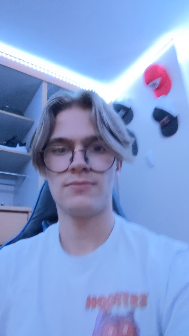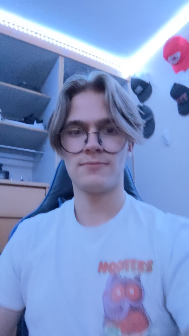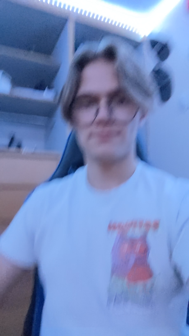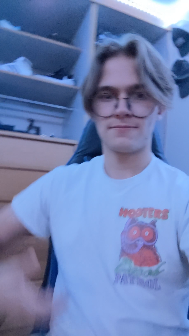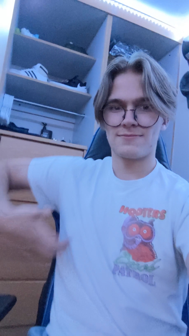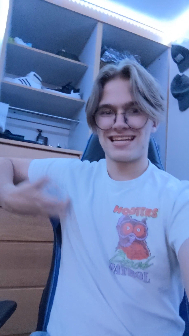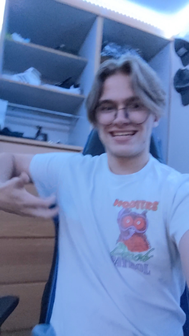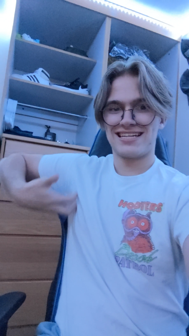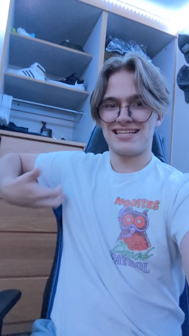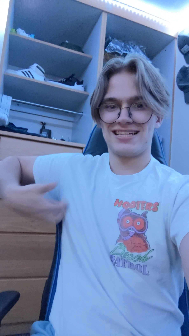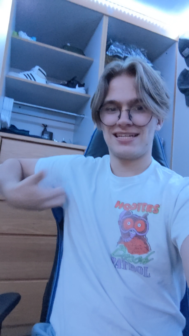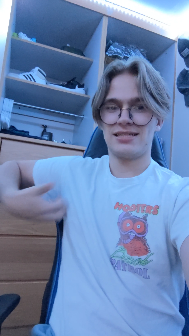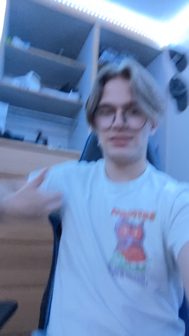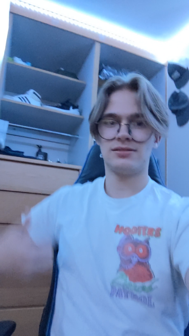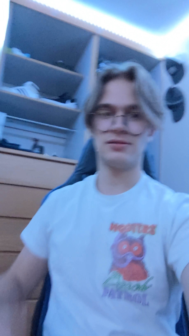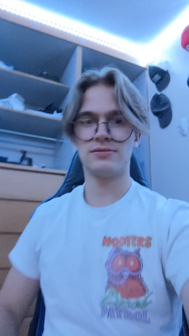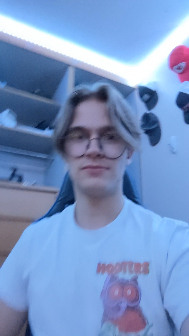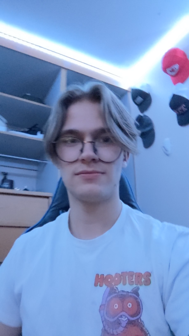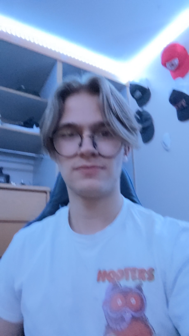monkey